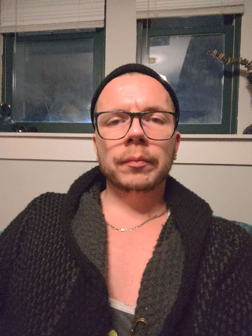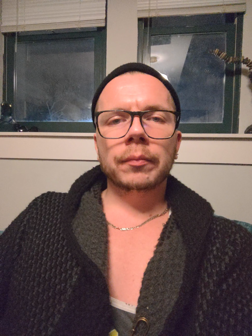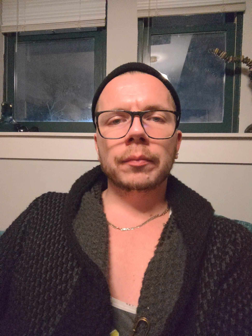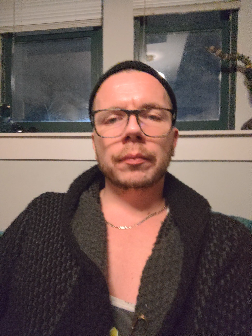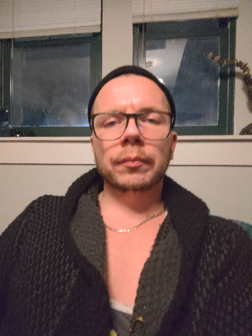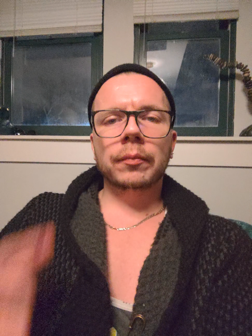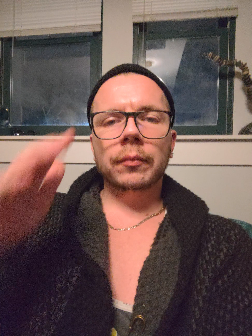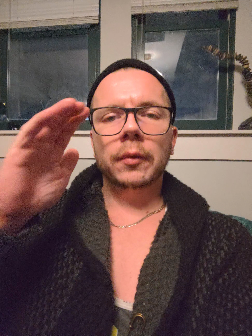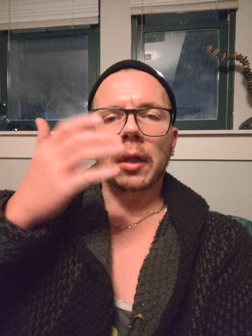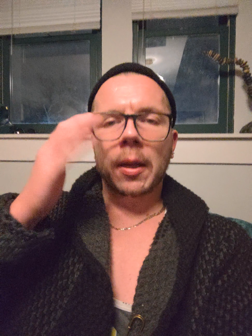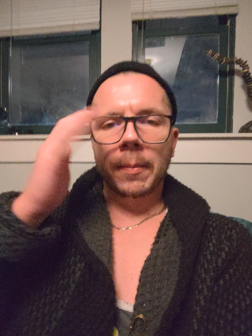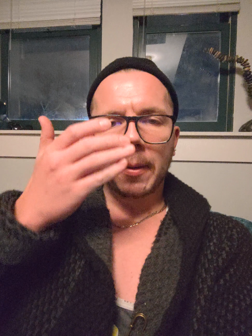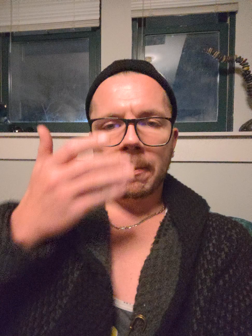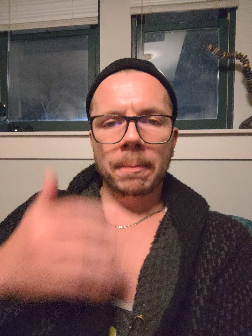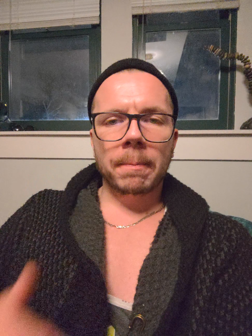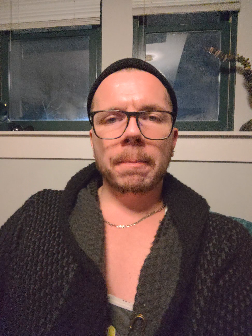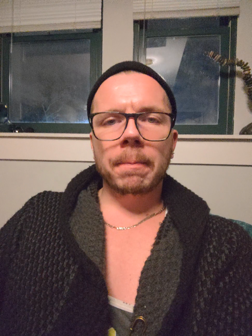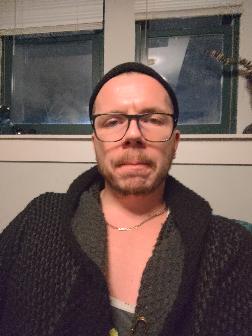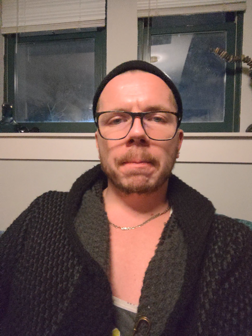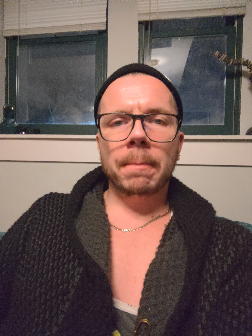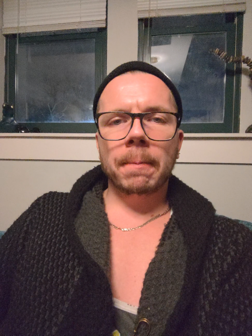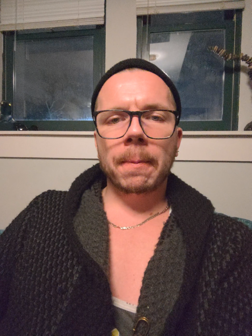sleepy